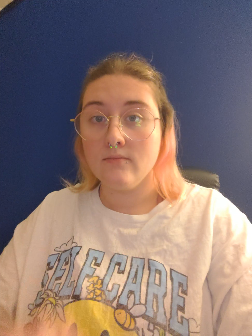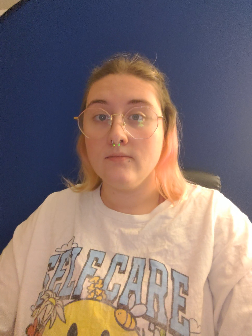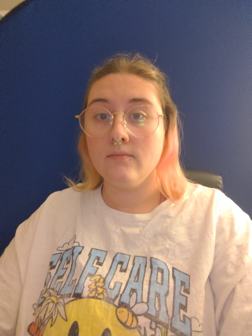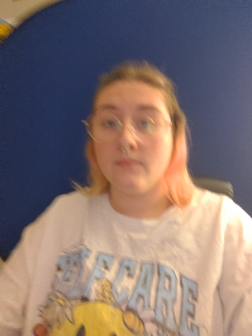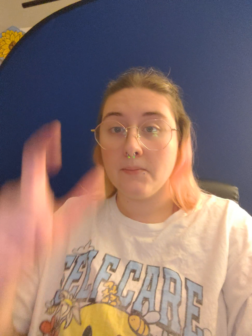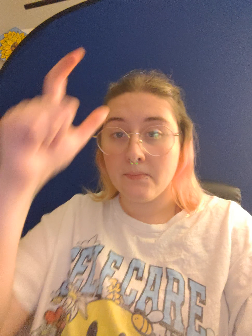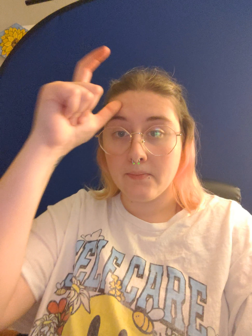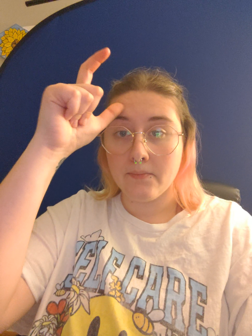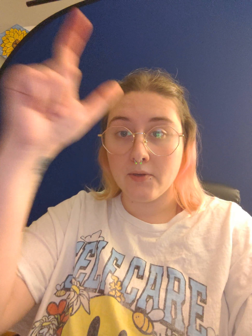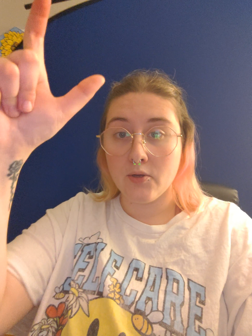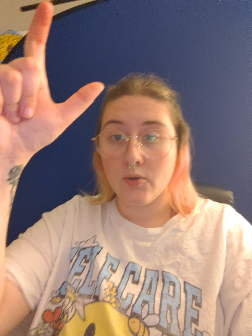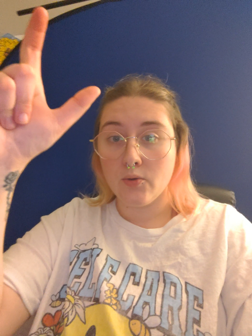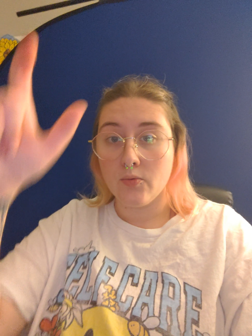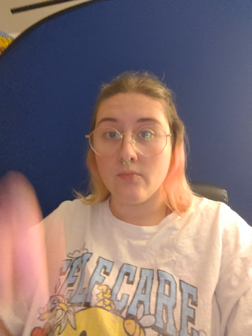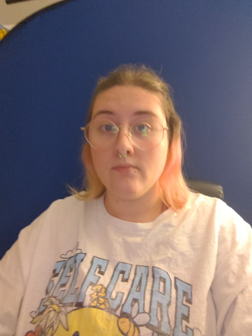moon